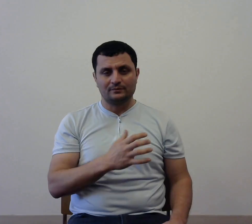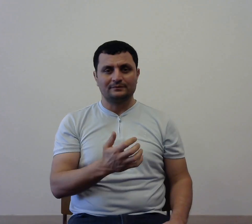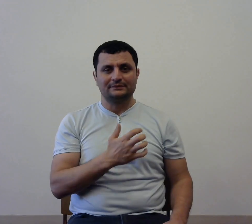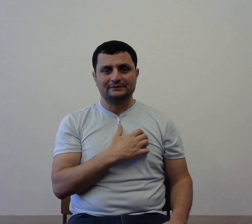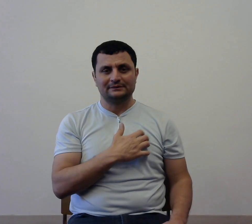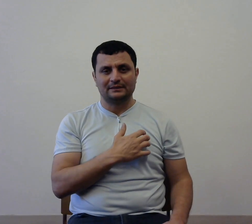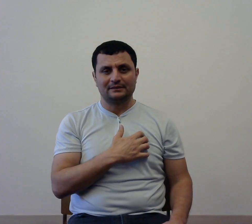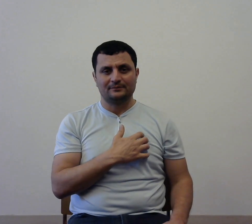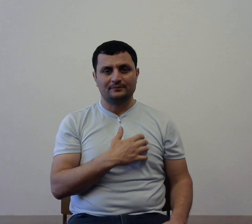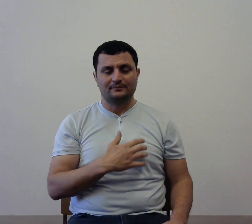istəmək